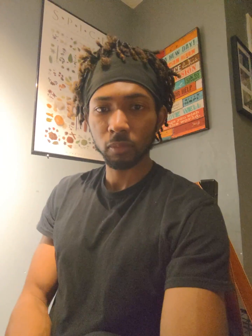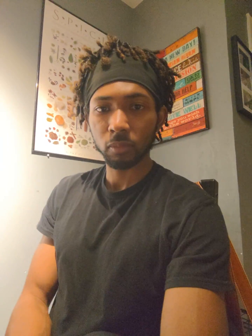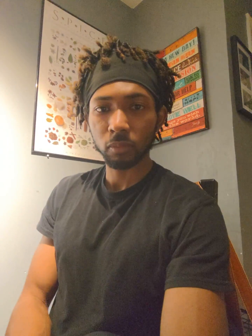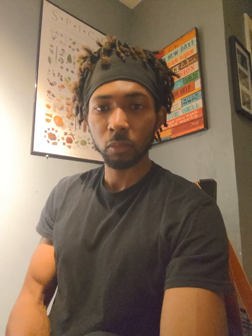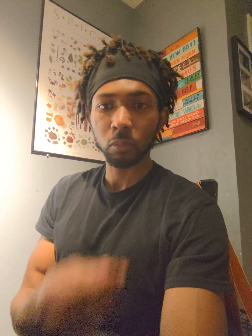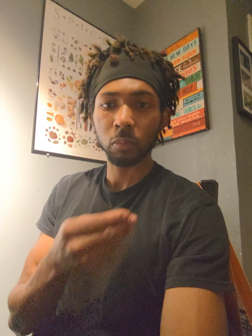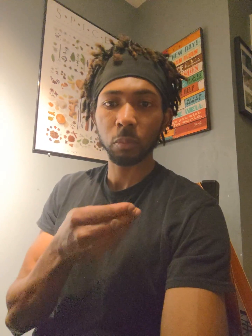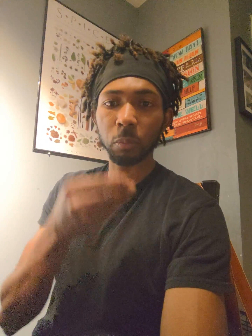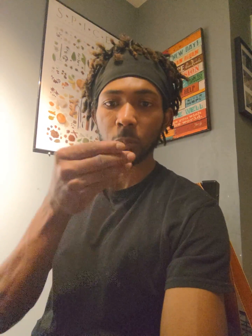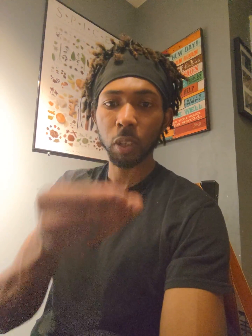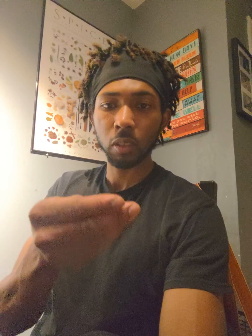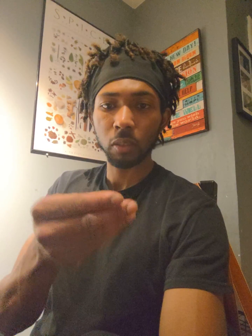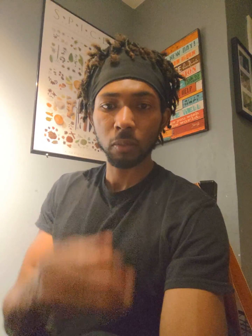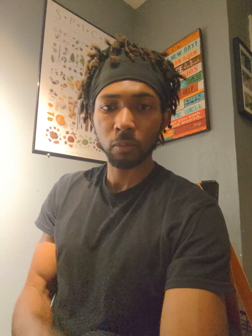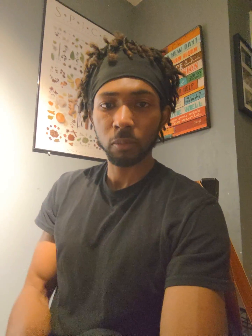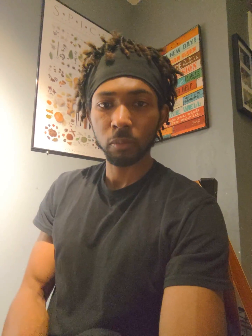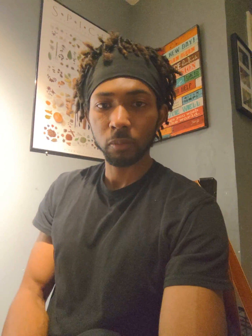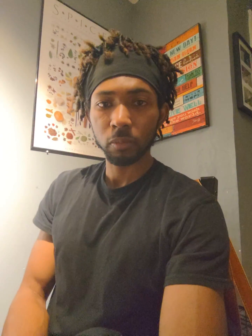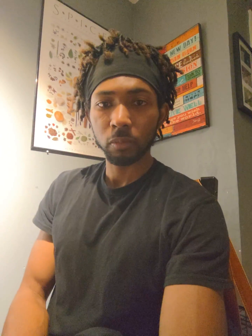buy